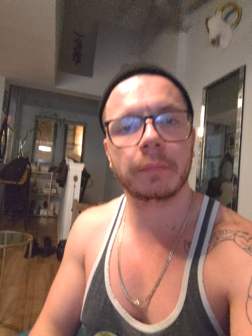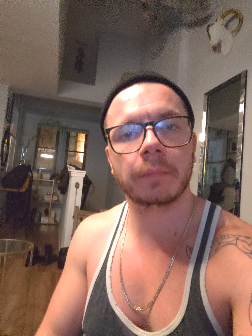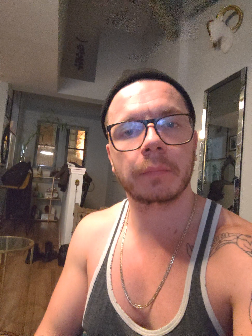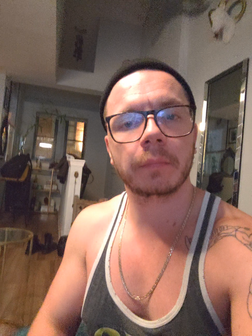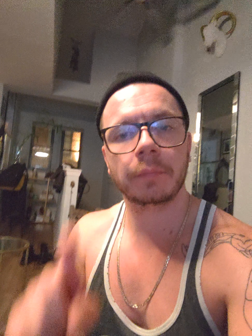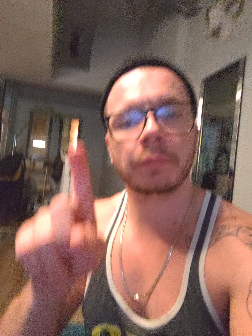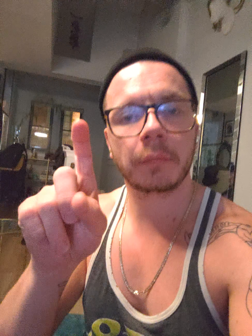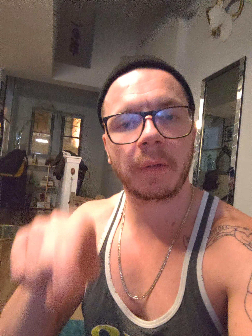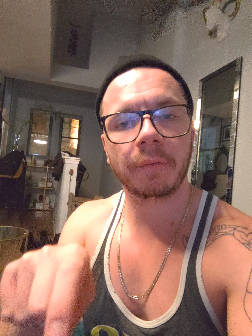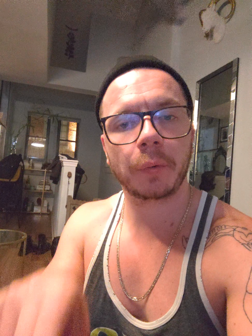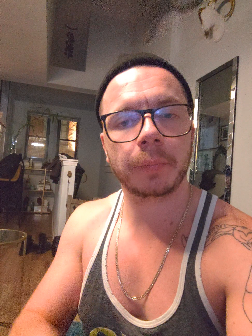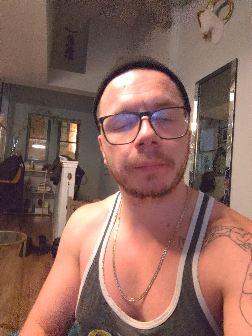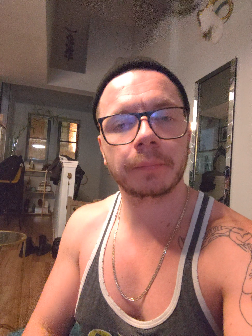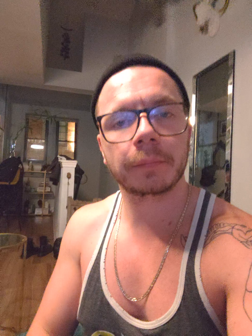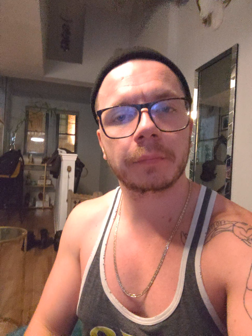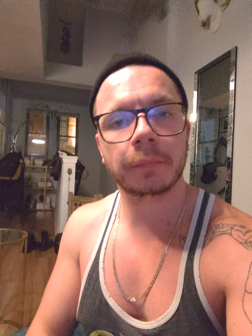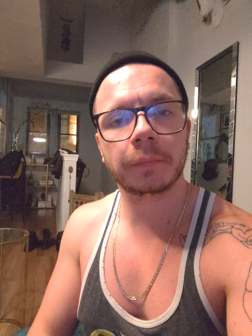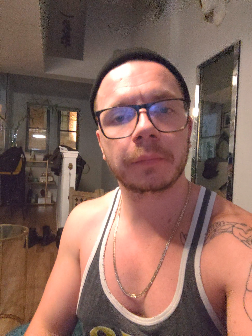have to